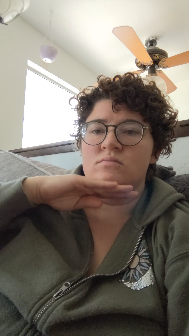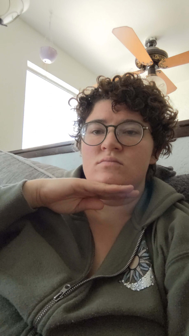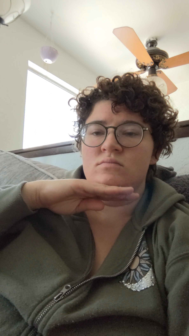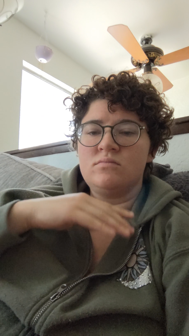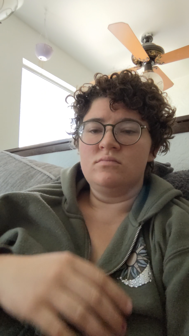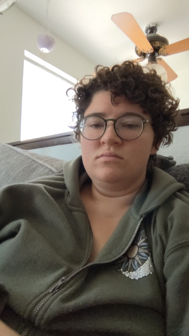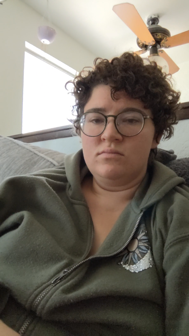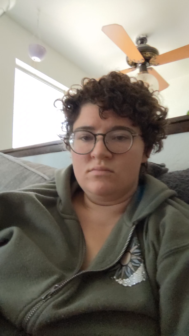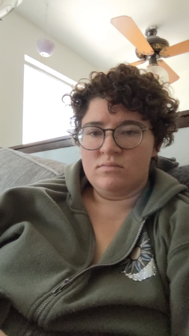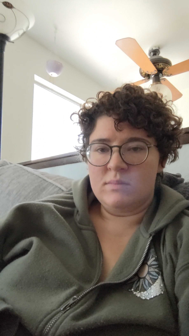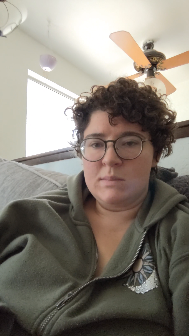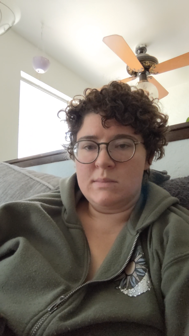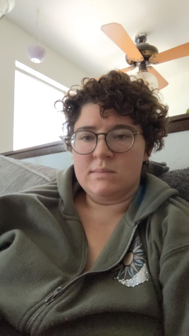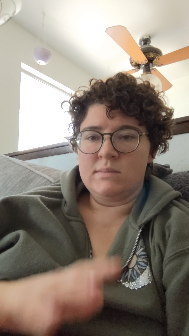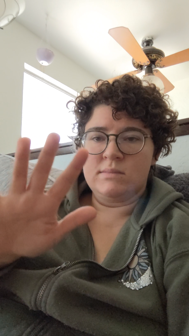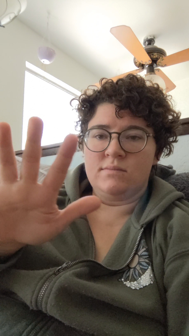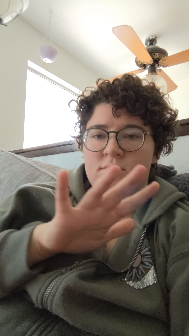full